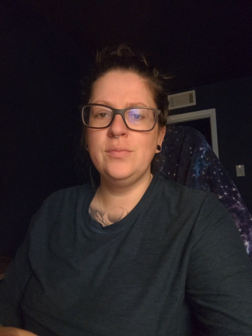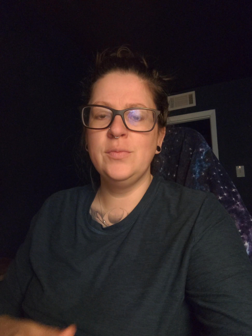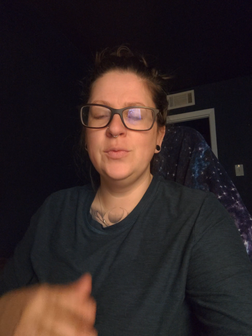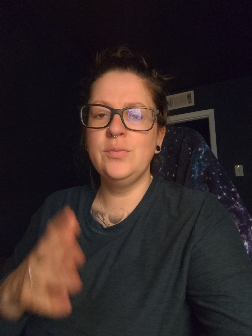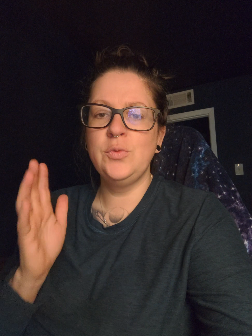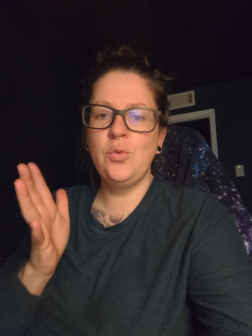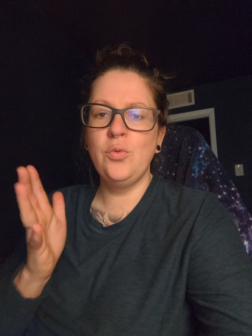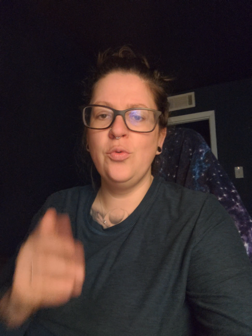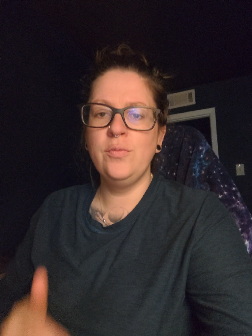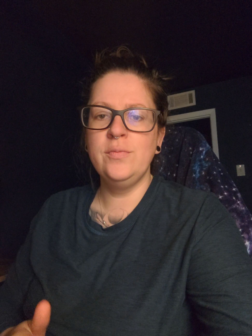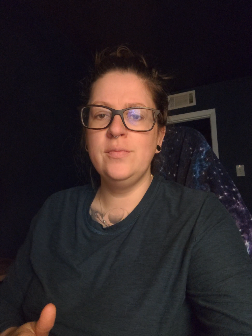talk